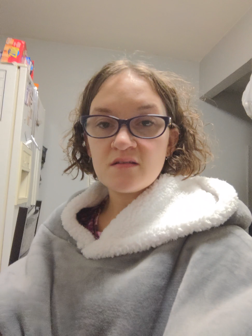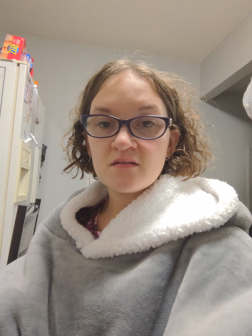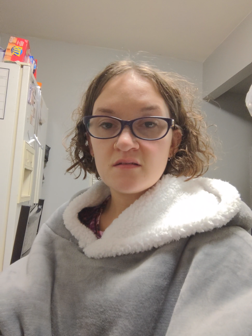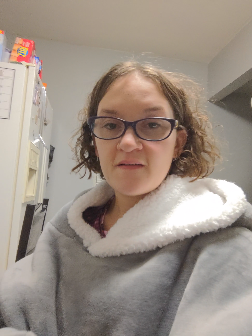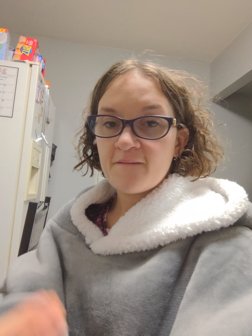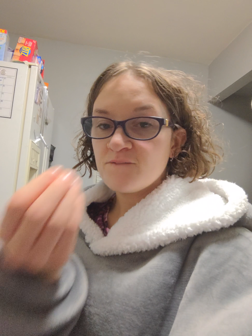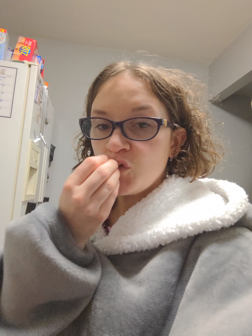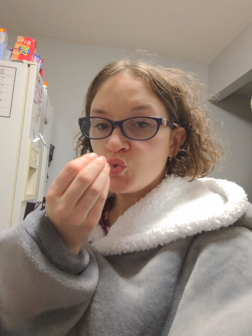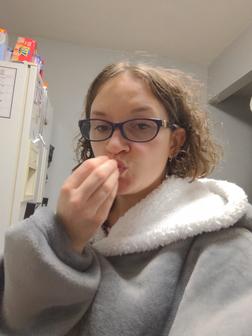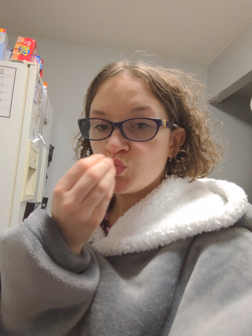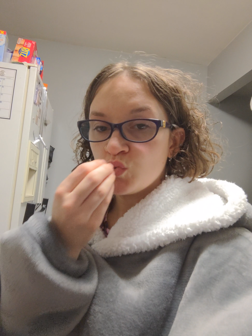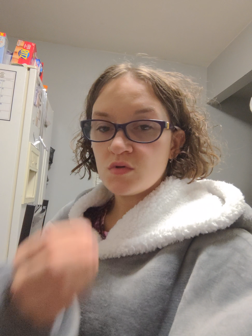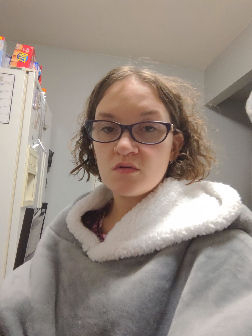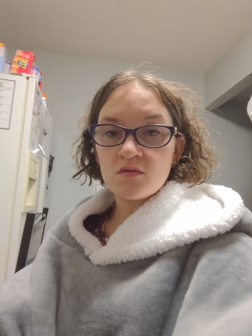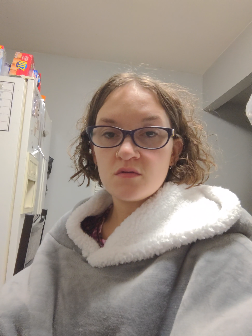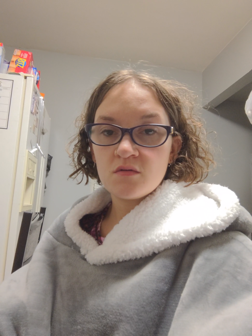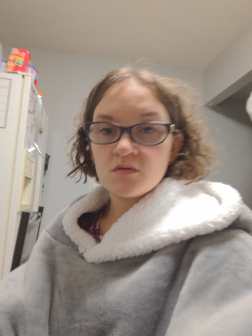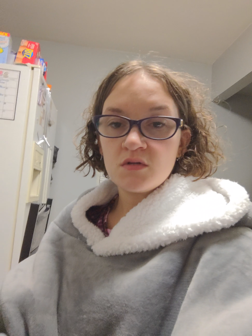food